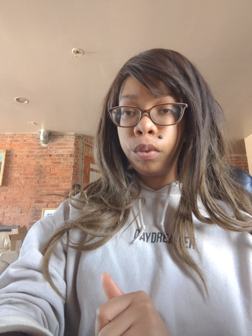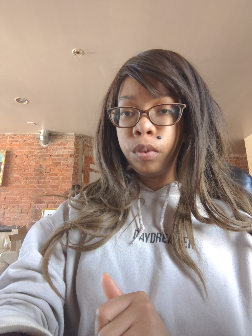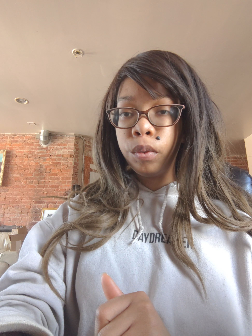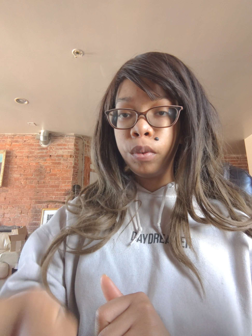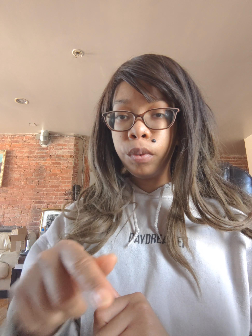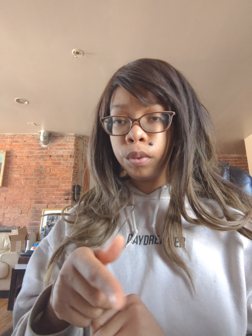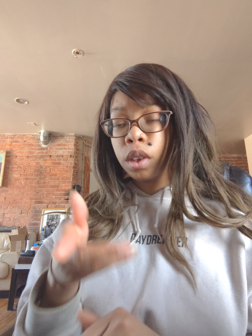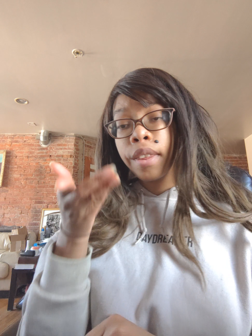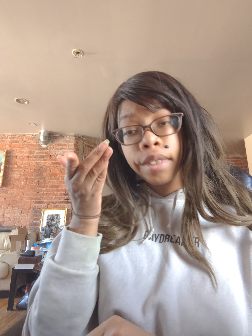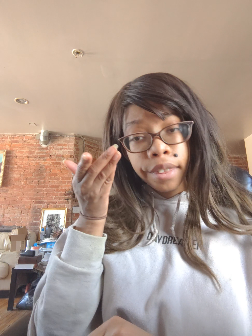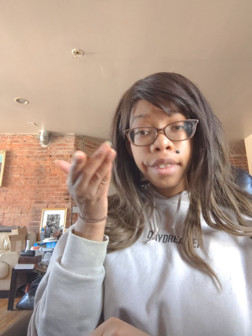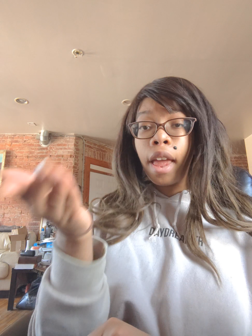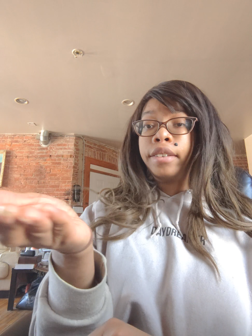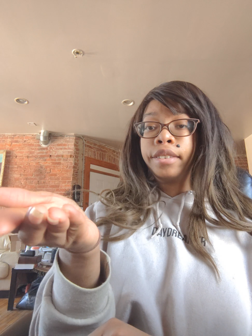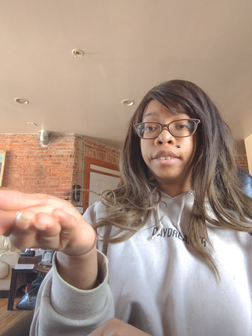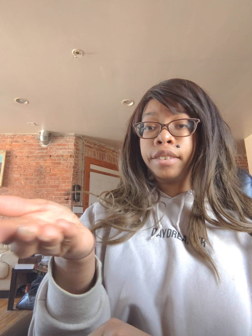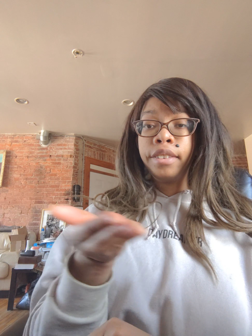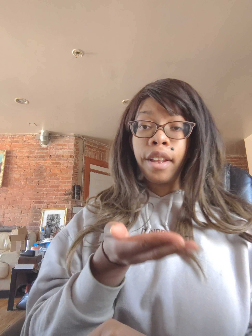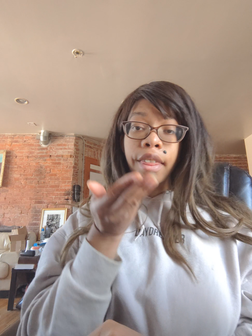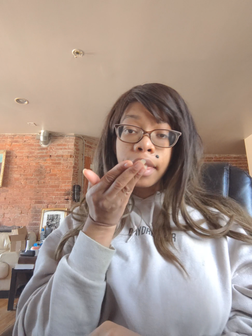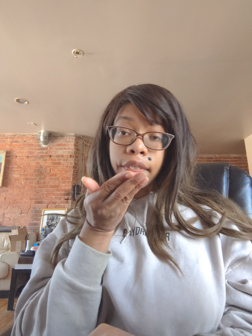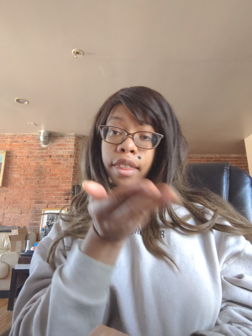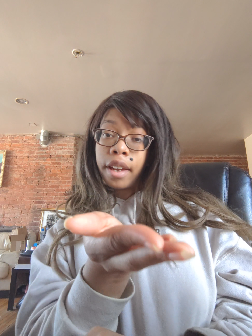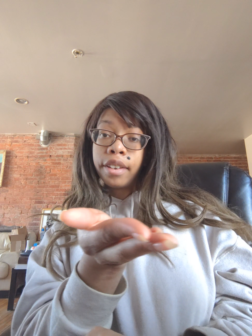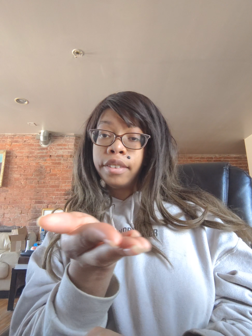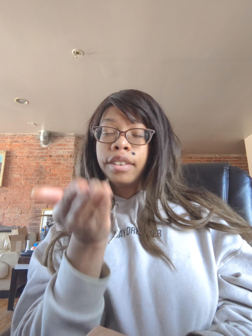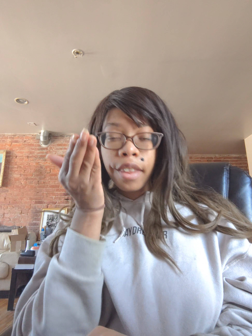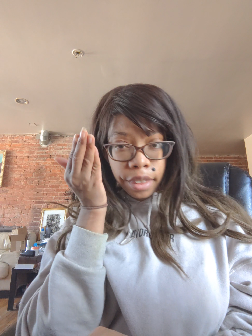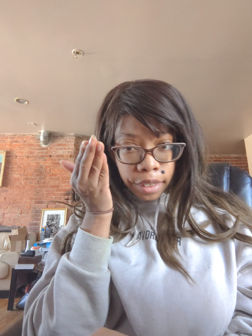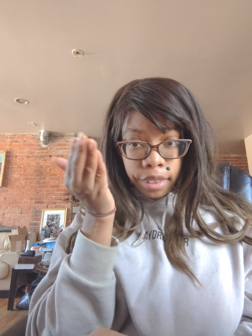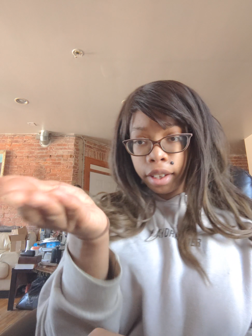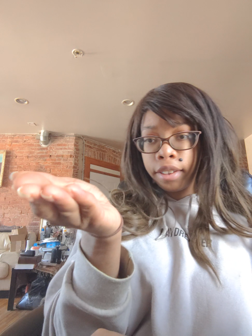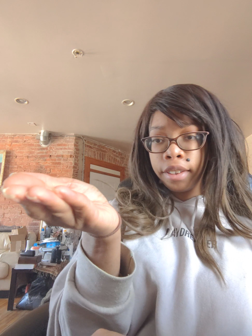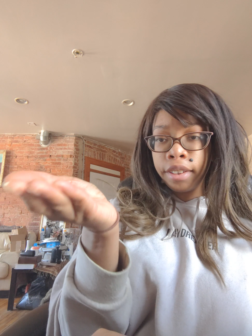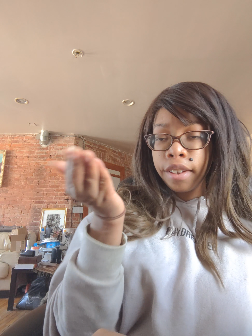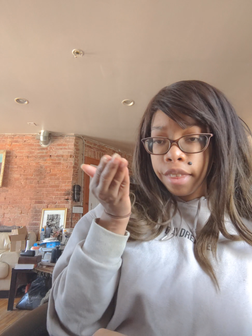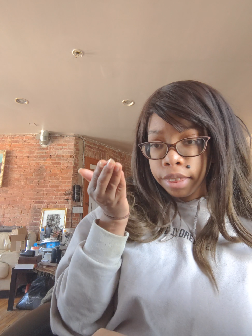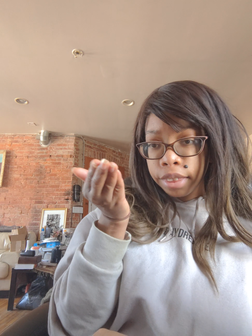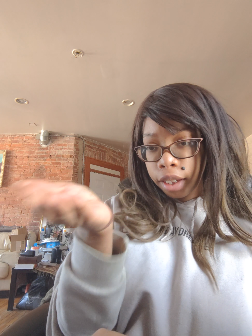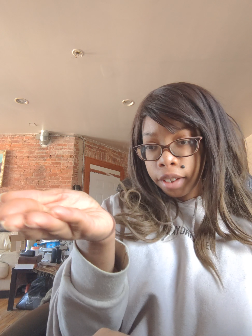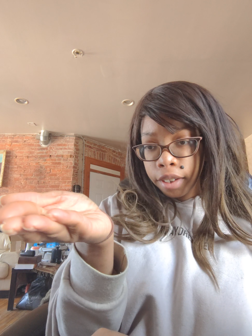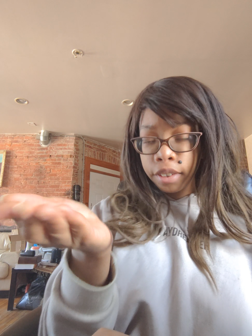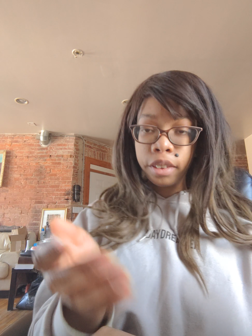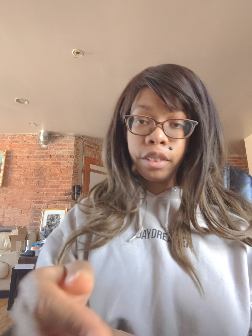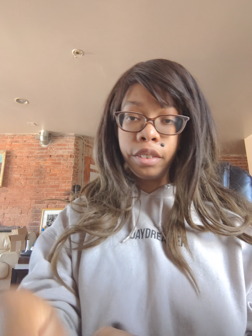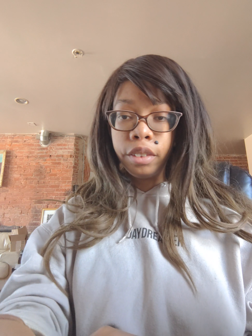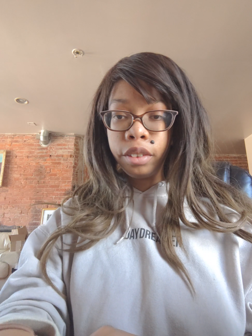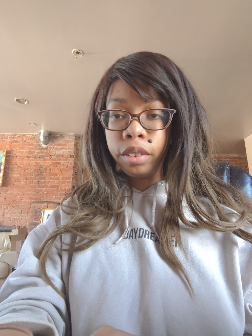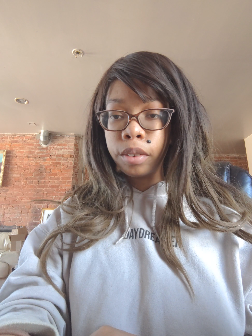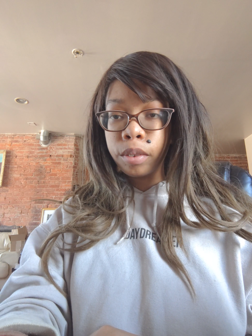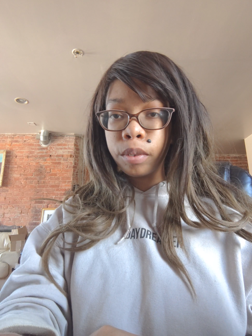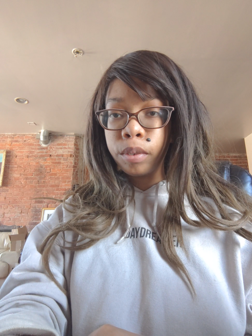there